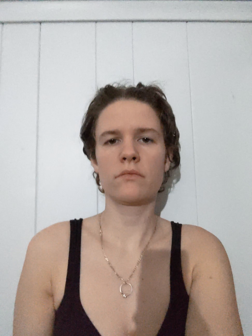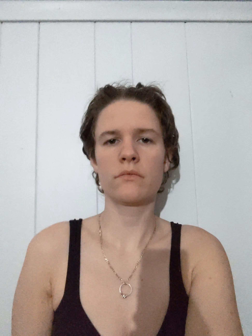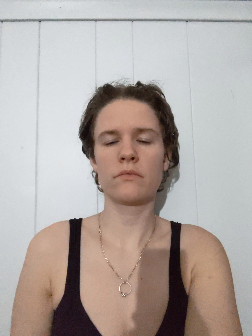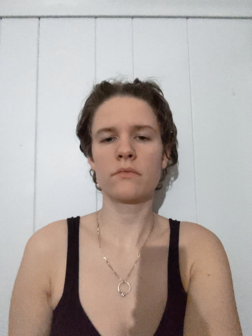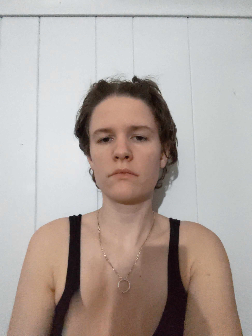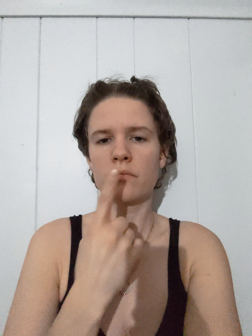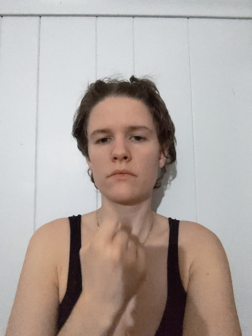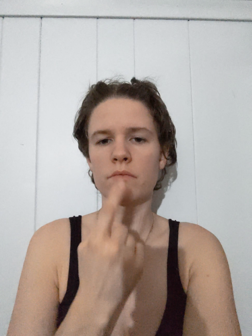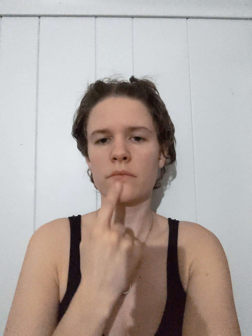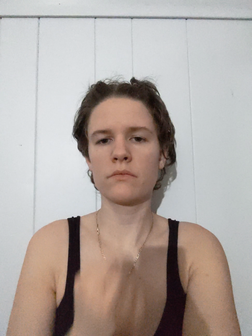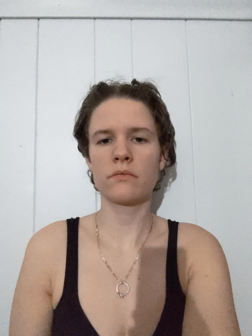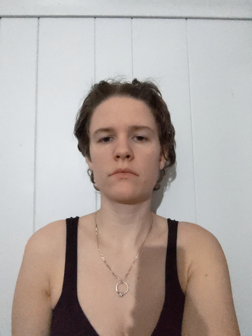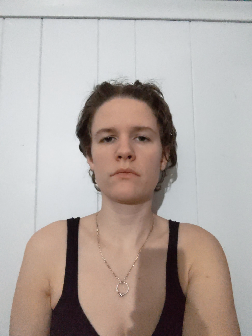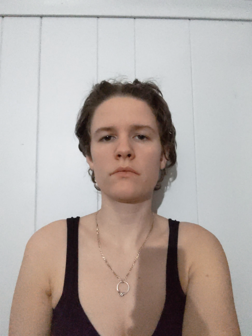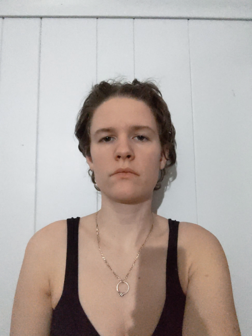red